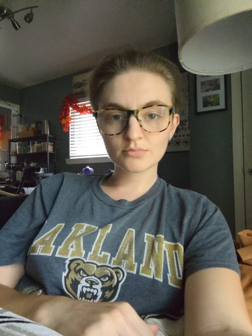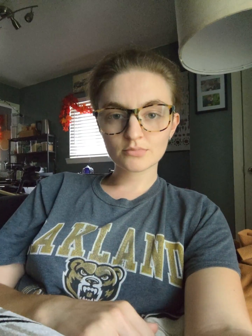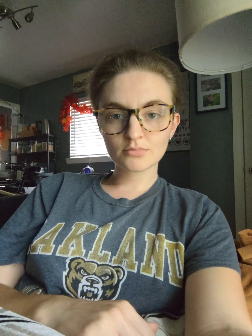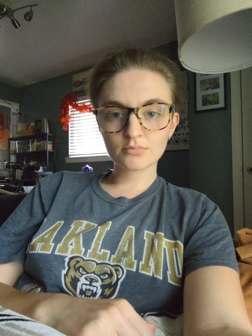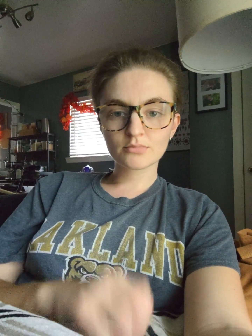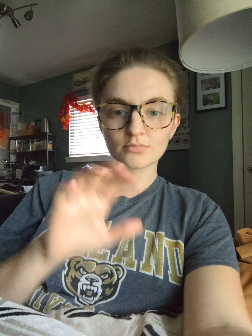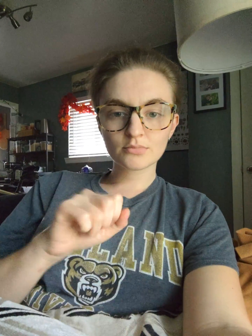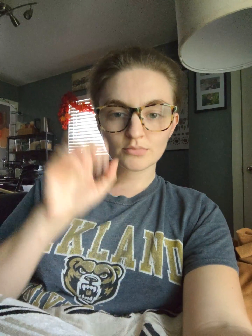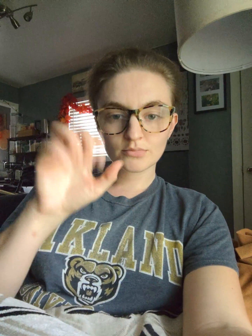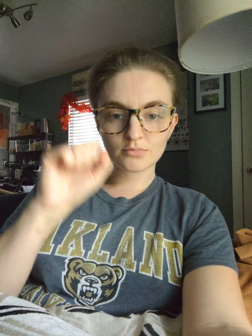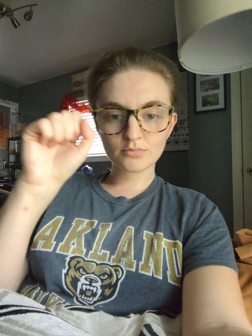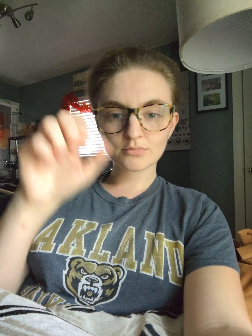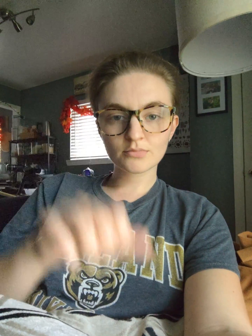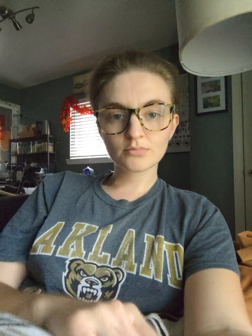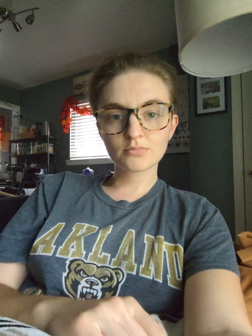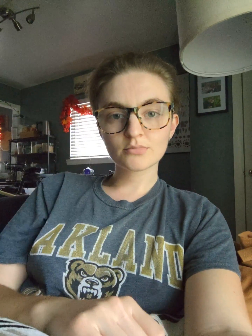ladder